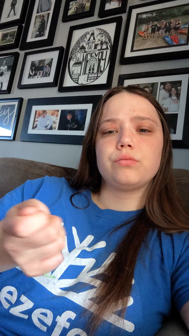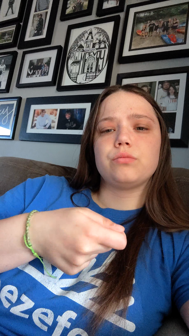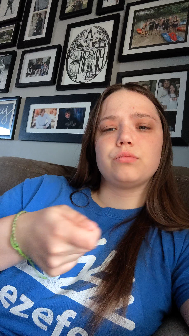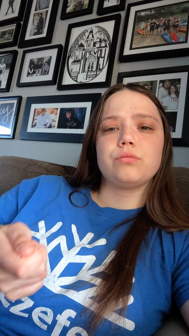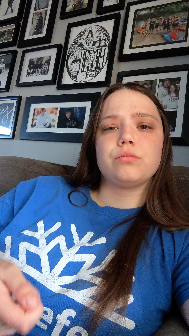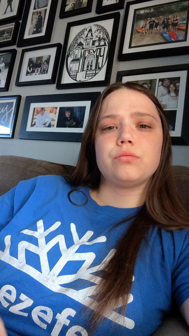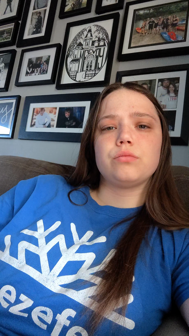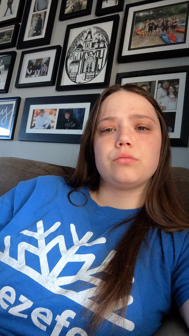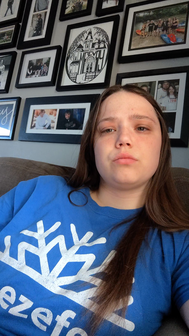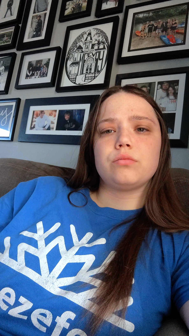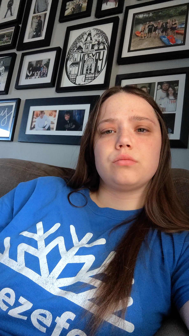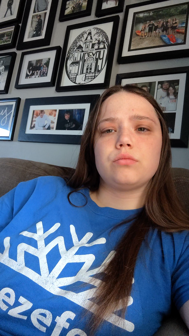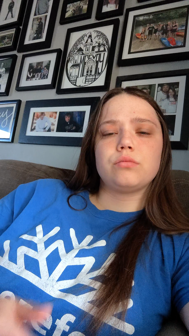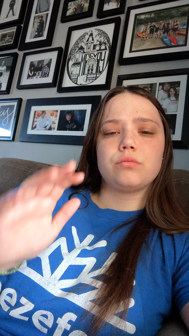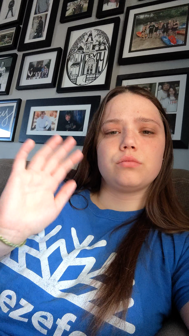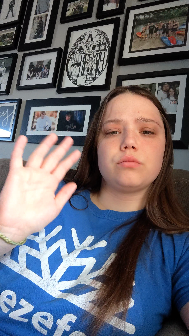hi